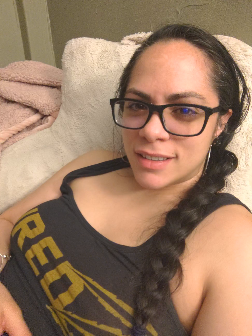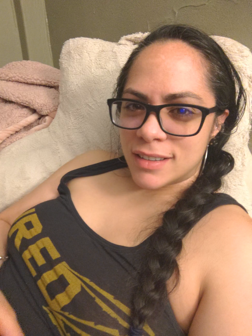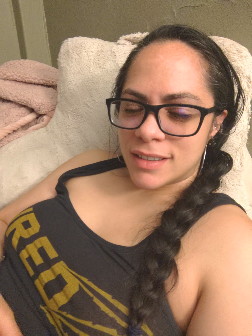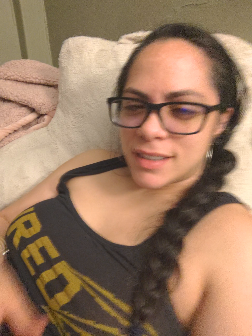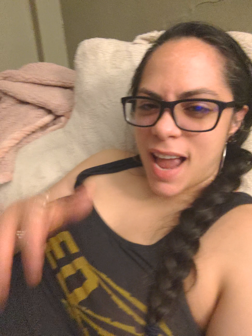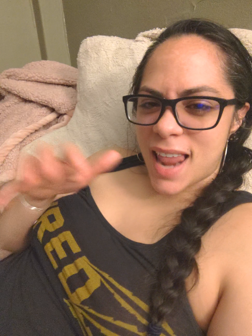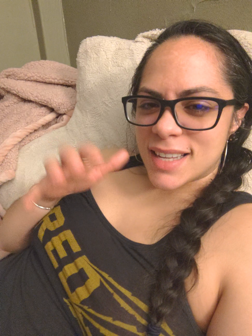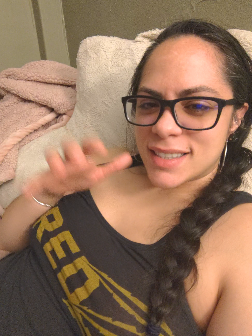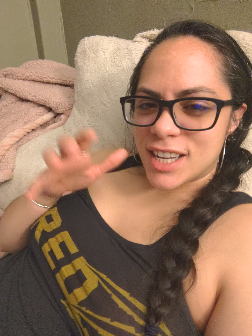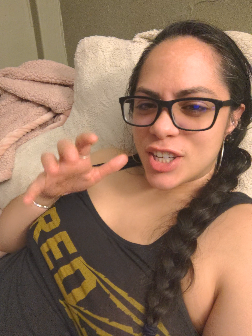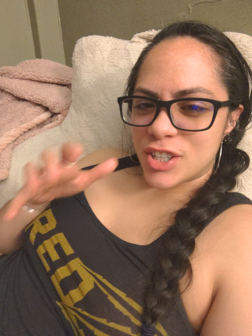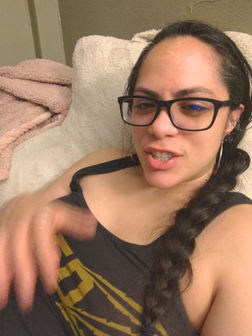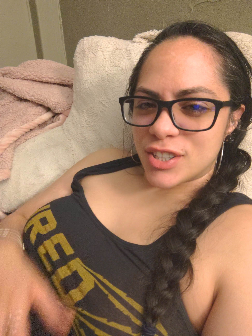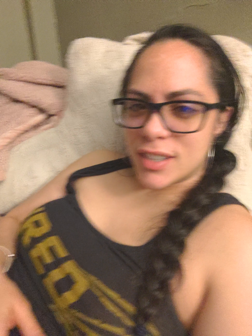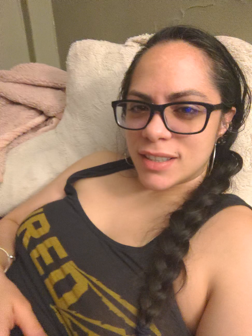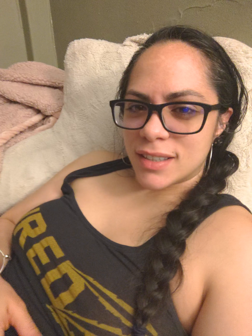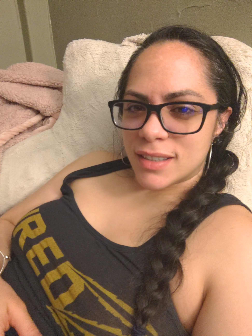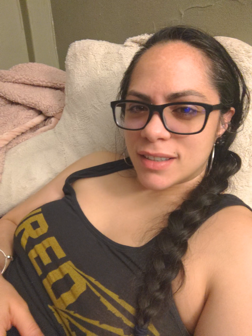alligator